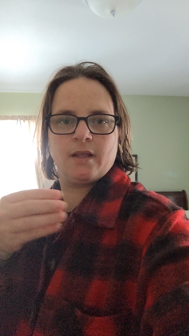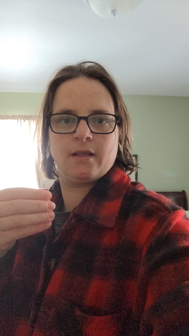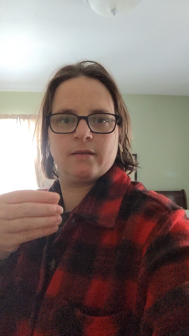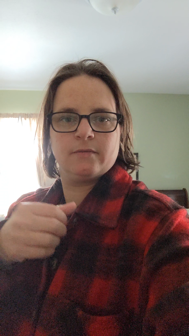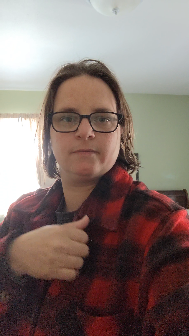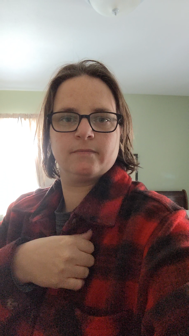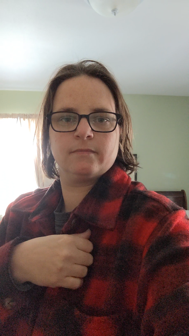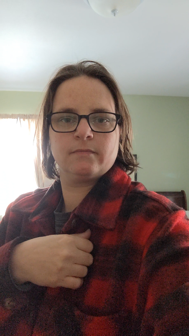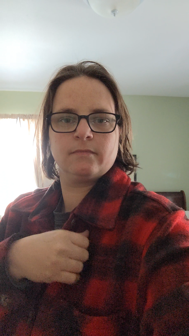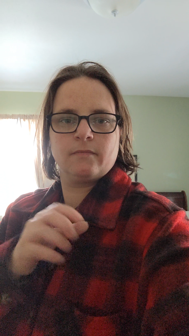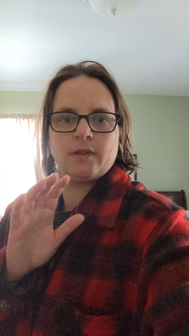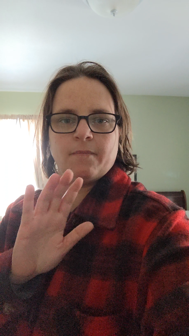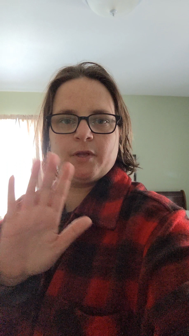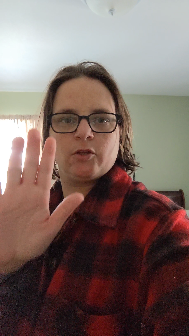push